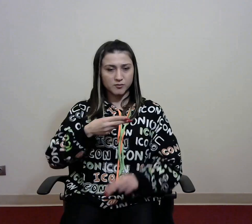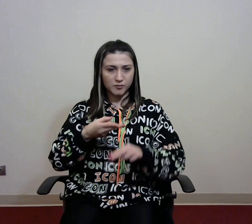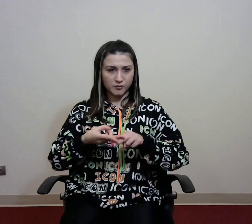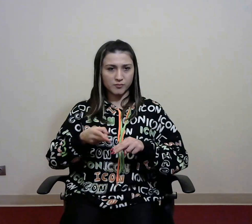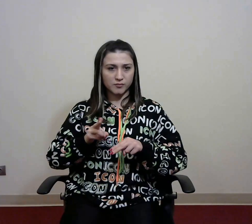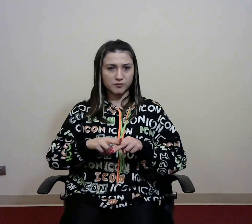bu